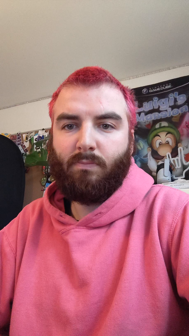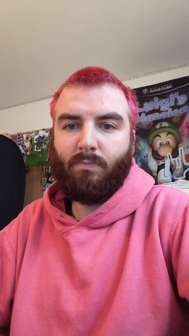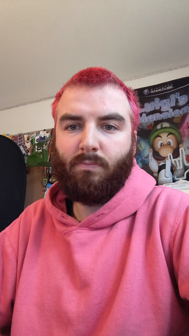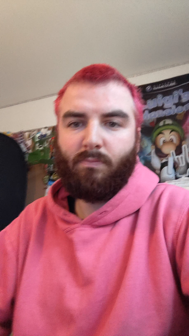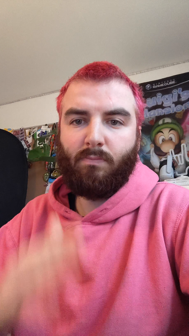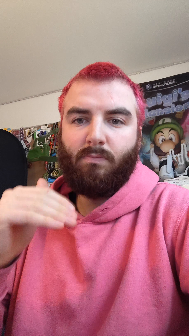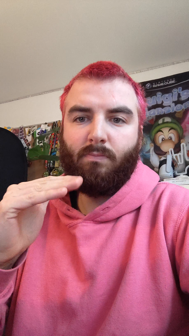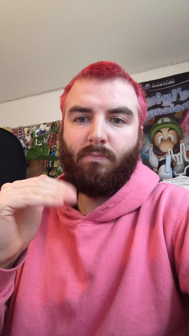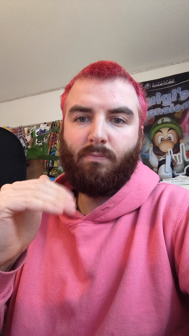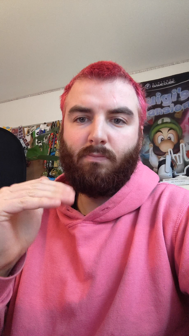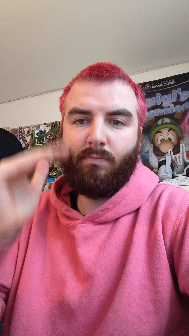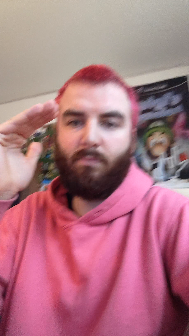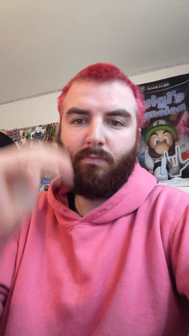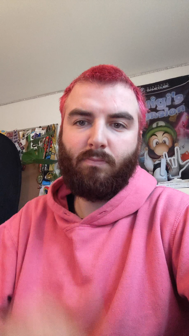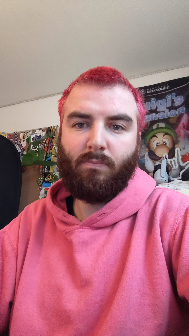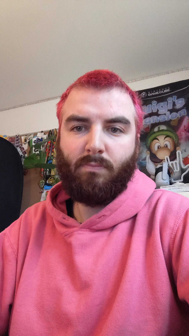build